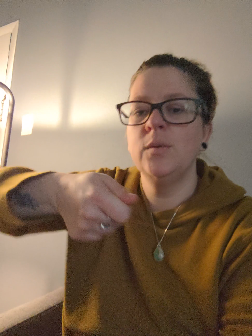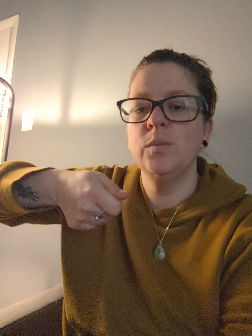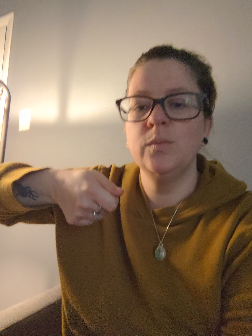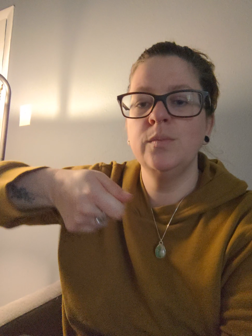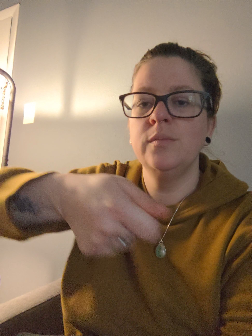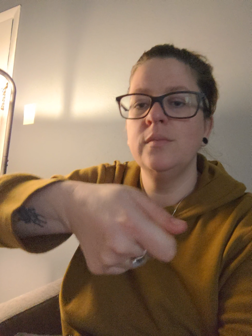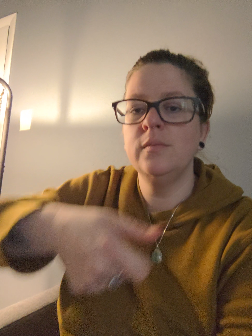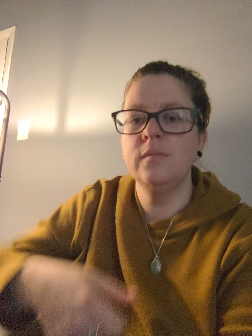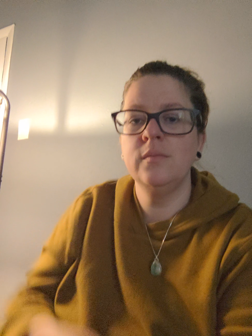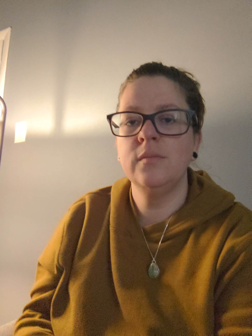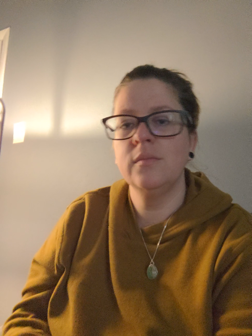vacuum